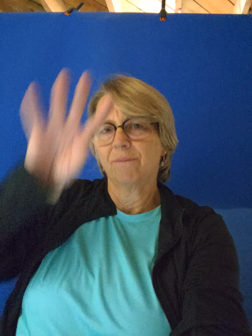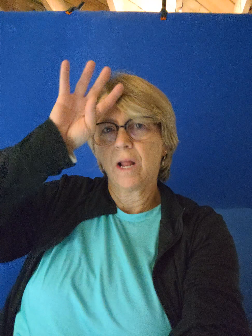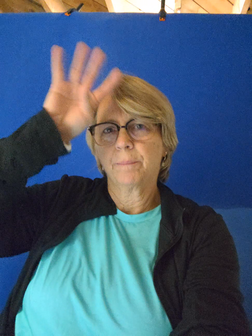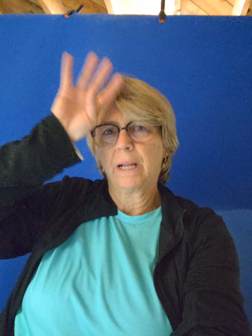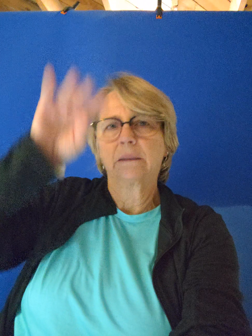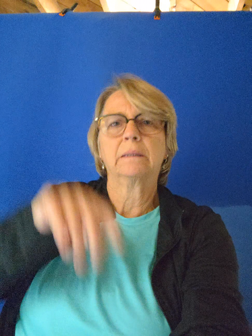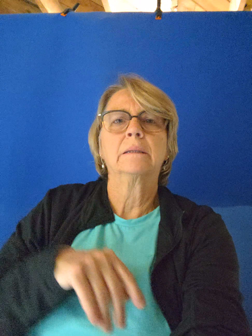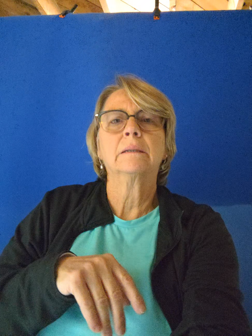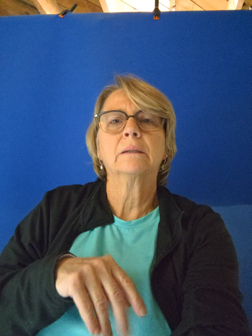fireman